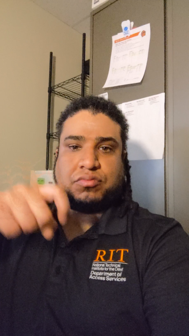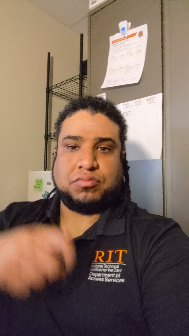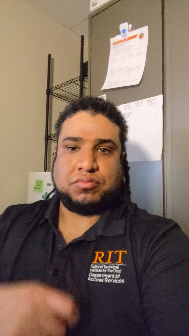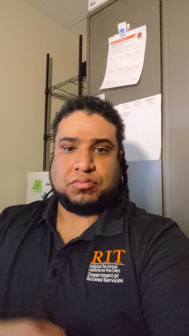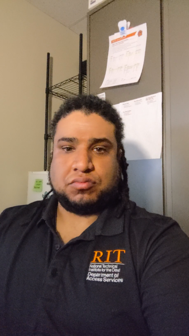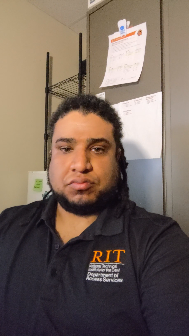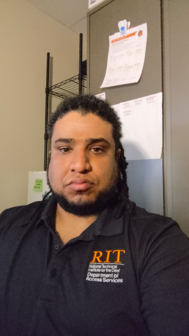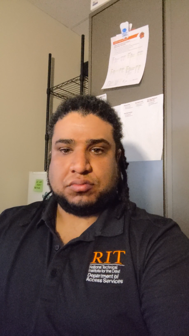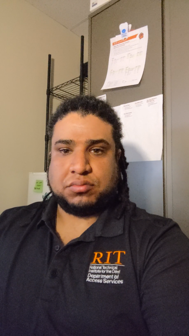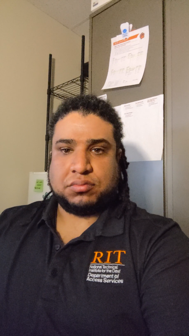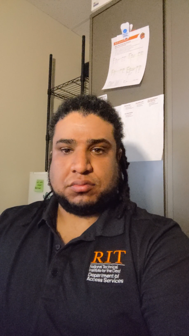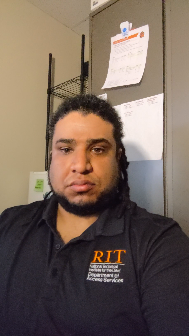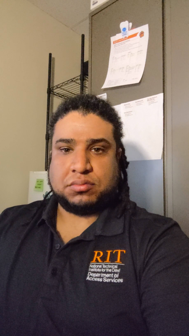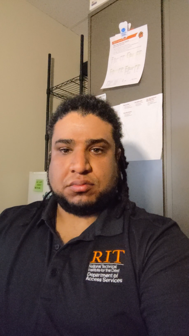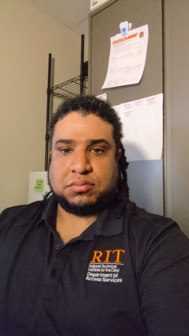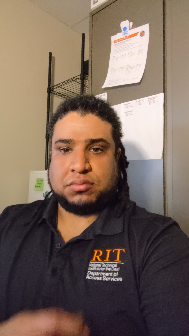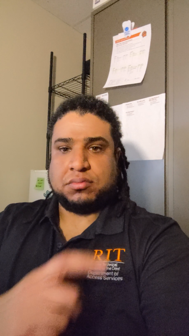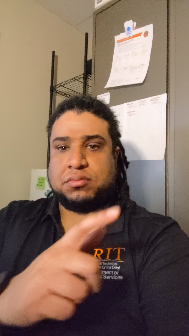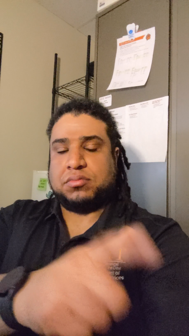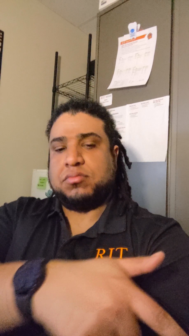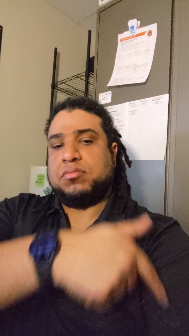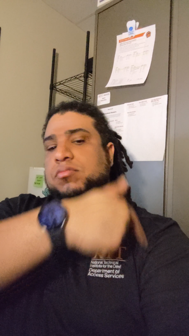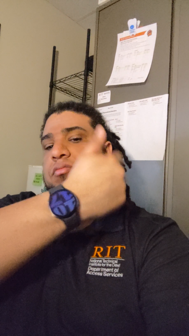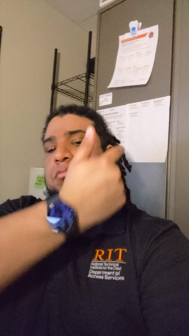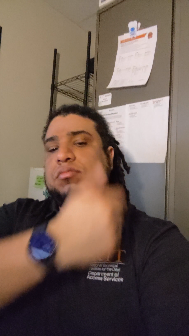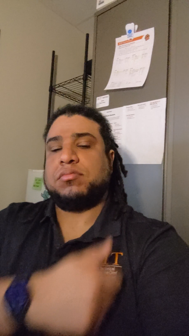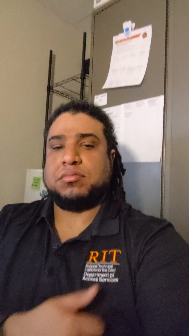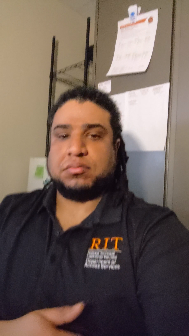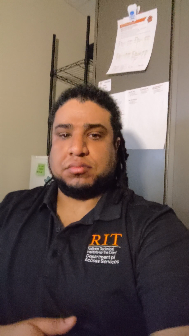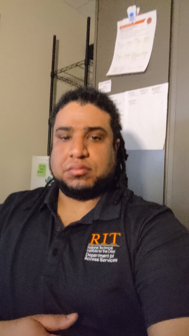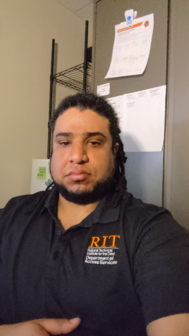long